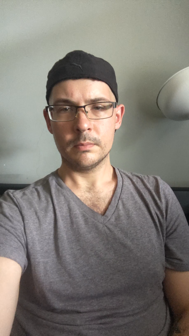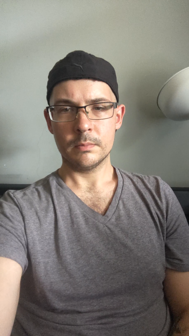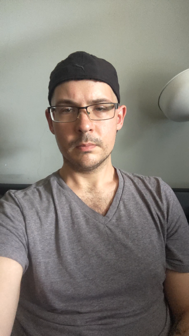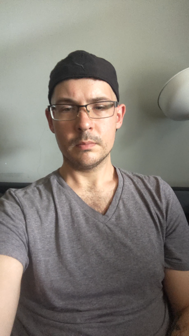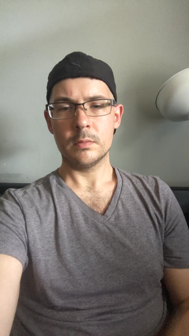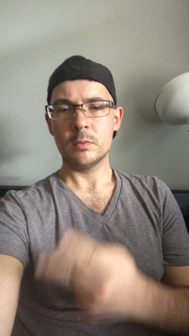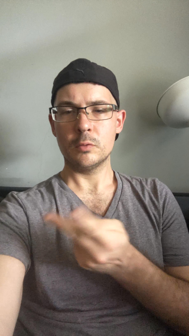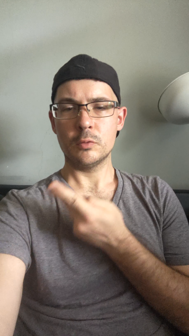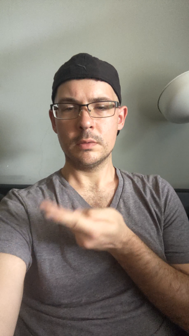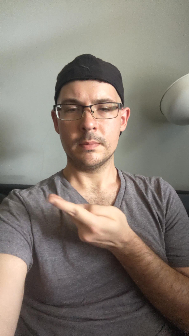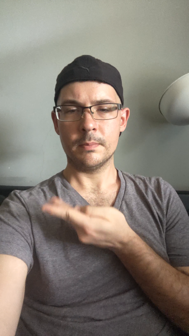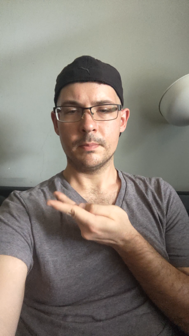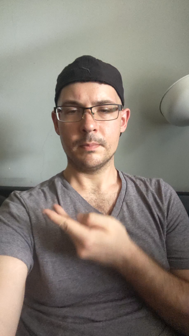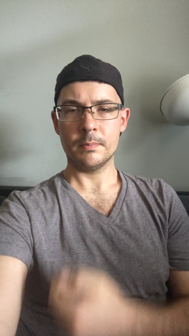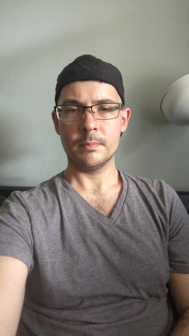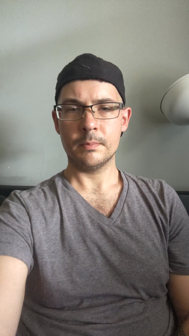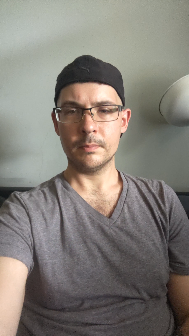sheep